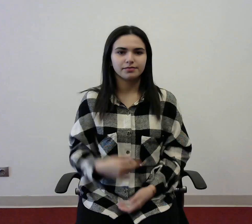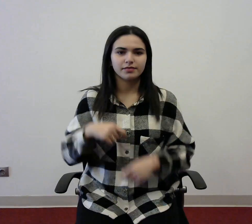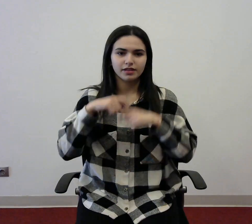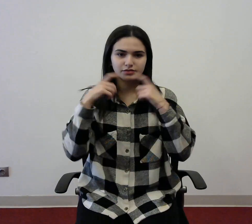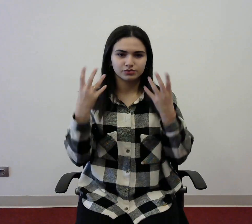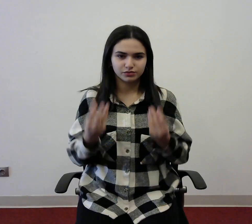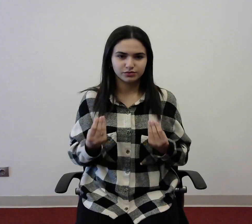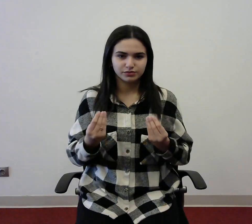ad günü